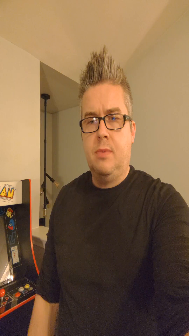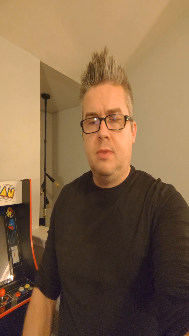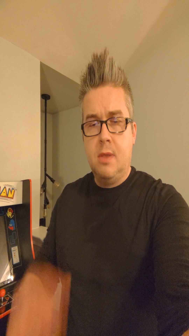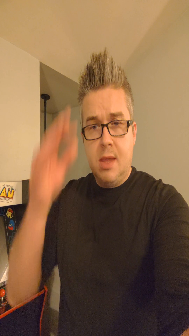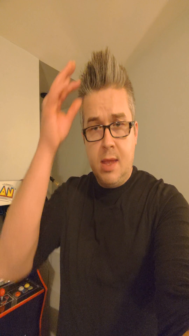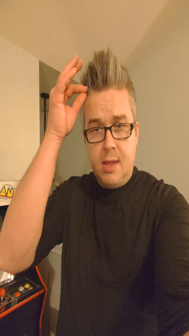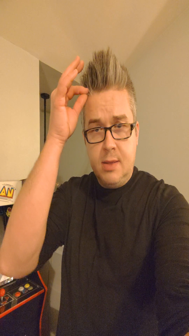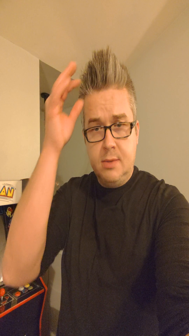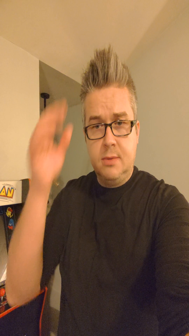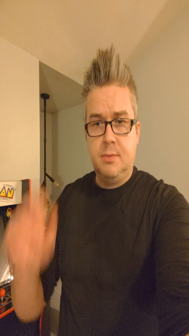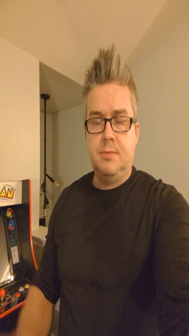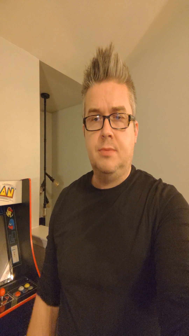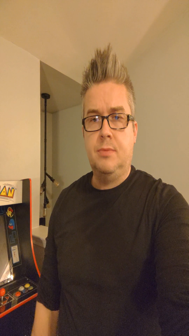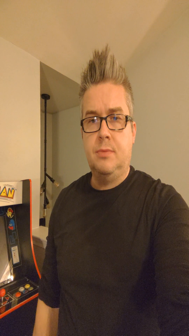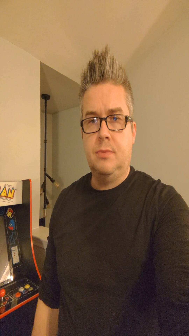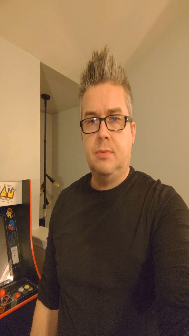hair